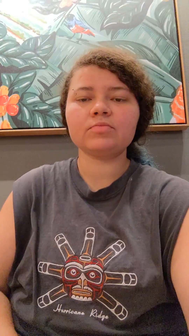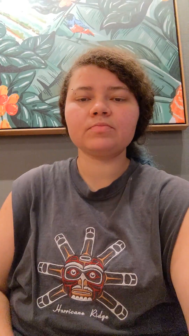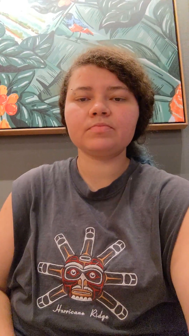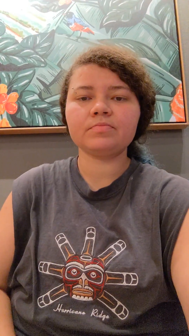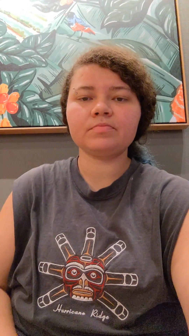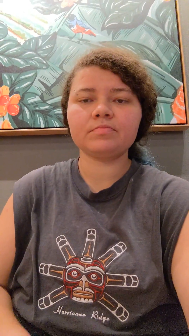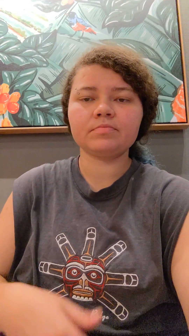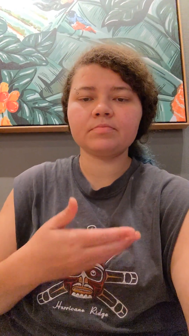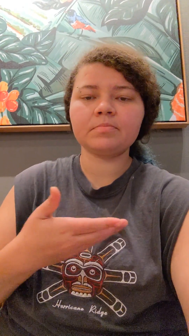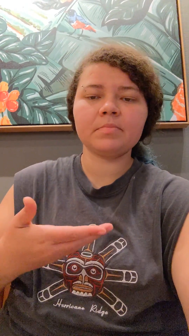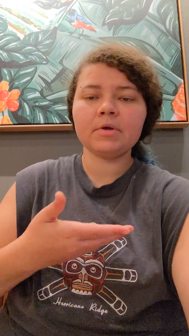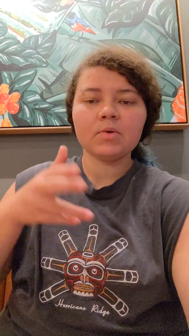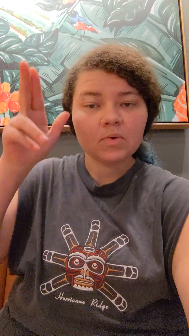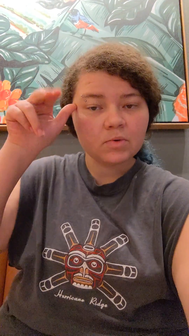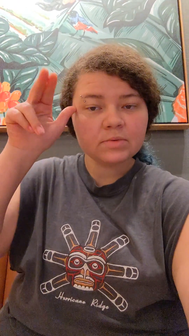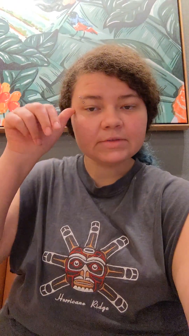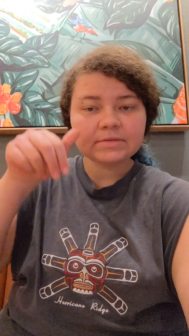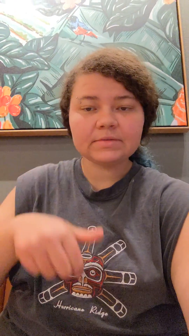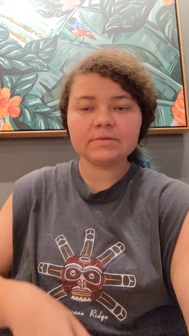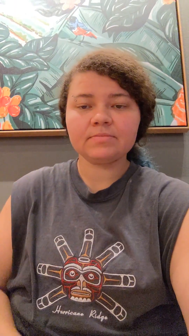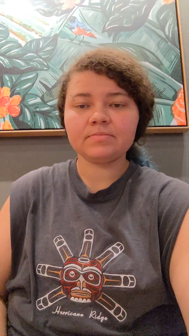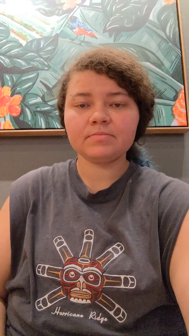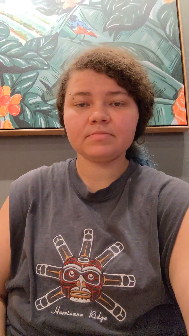pony